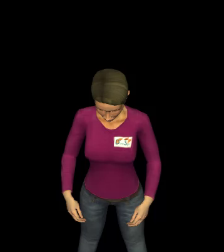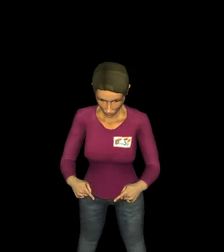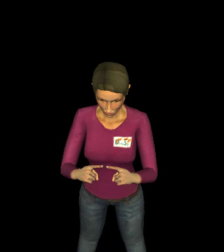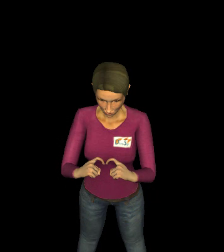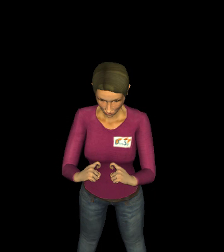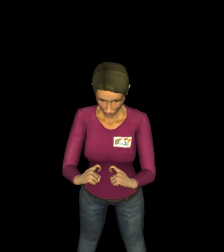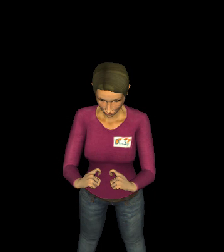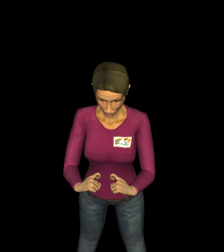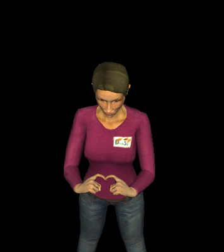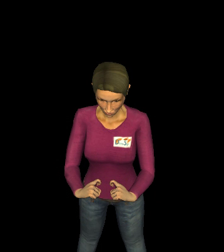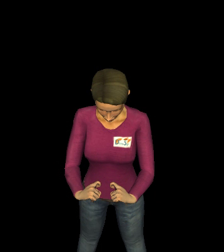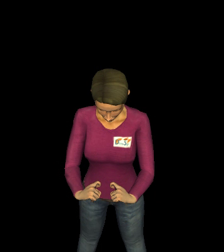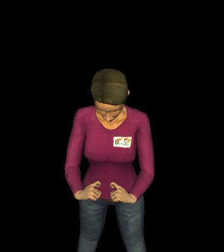أحسب